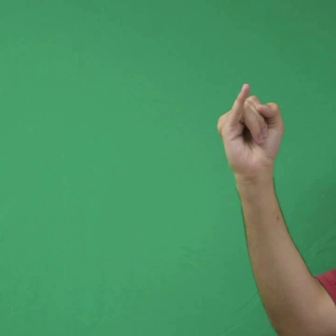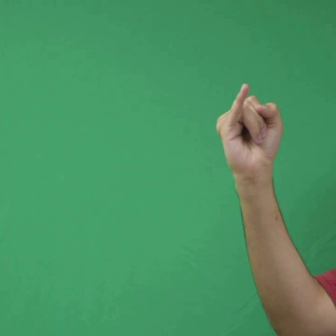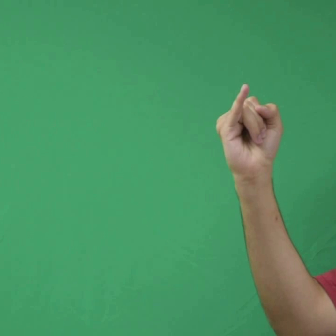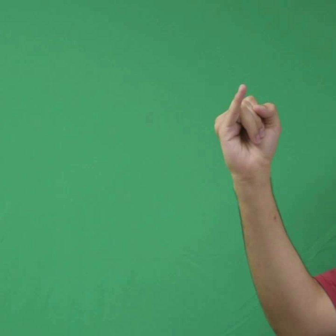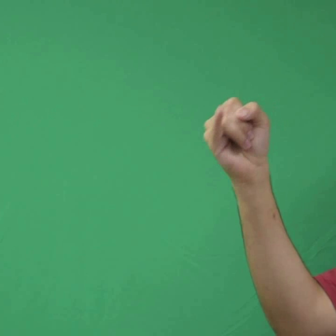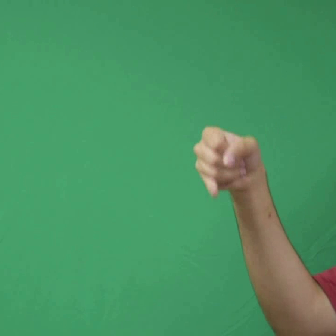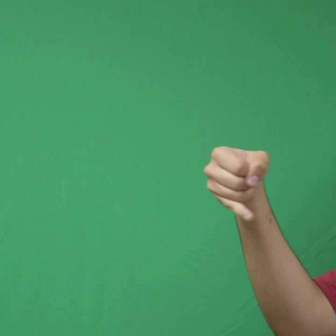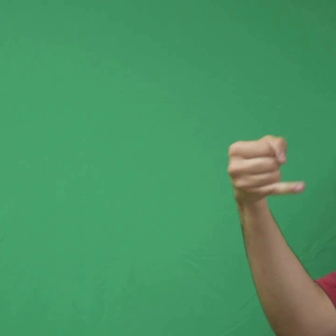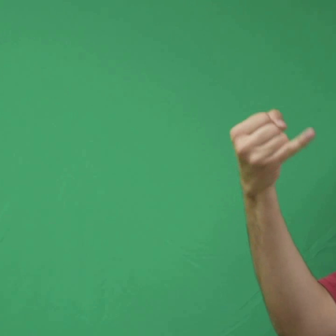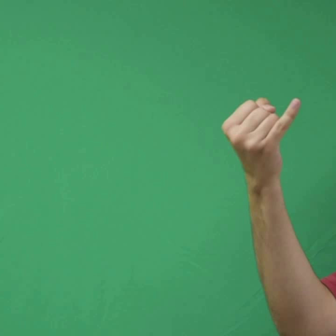J